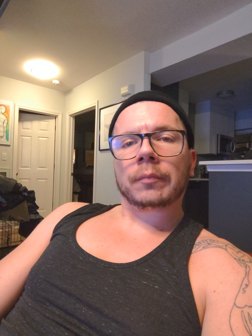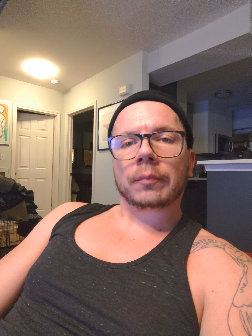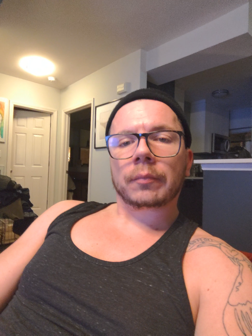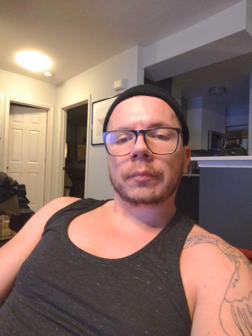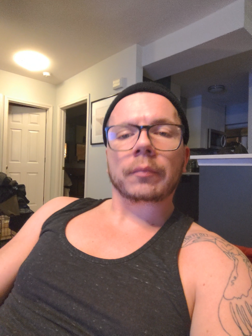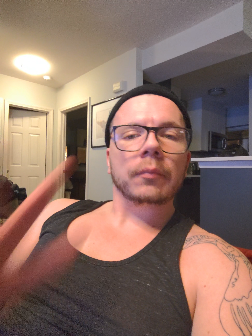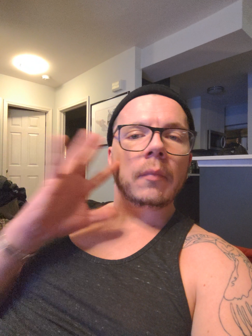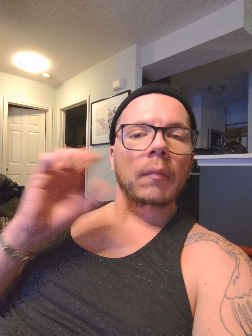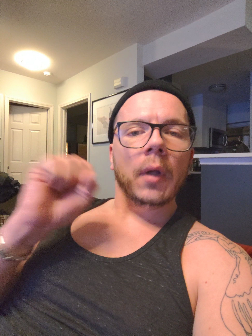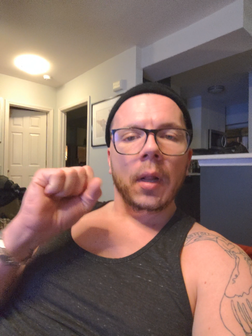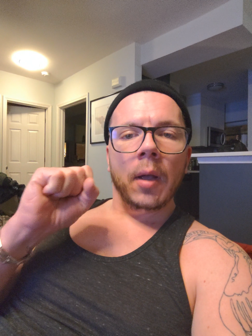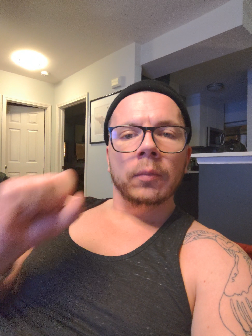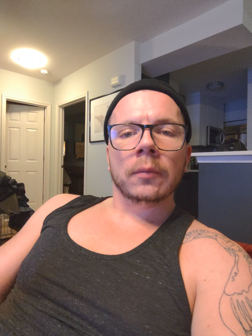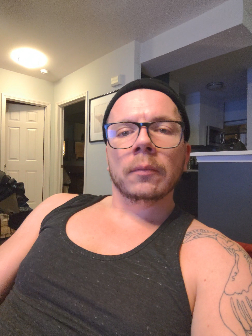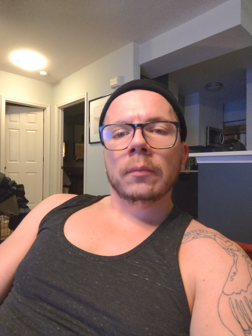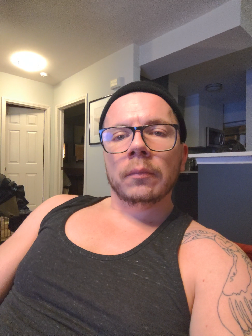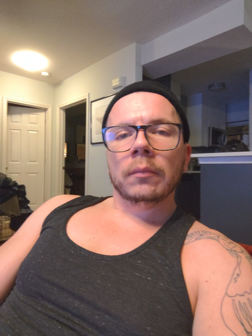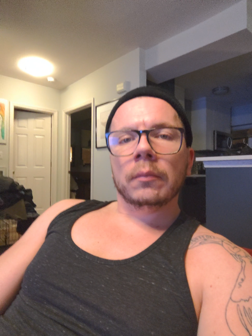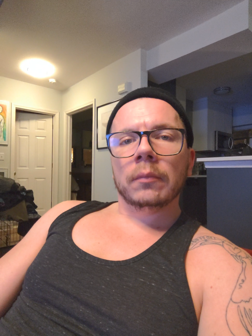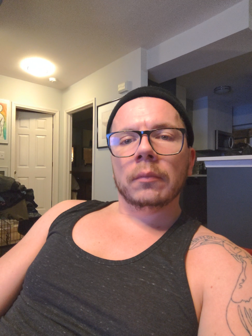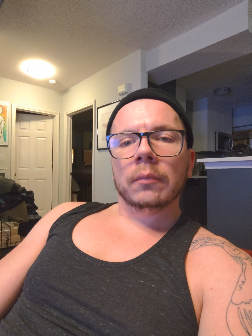loud